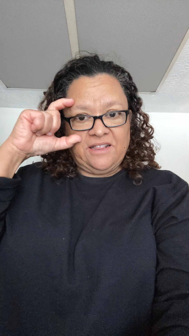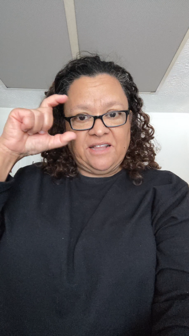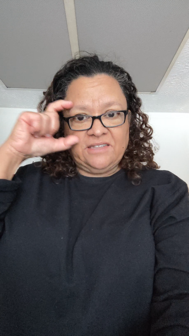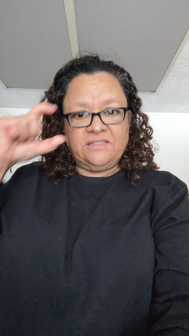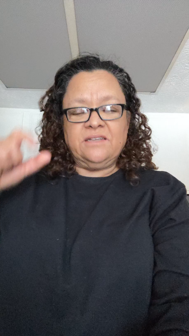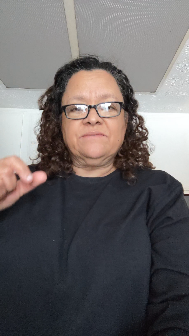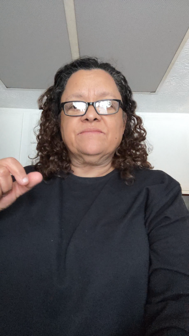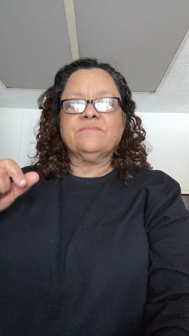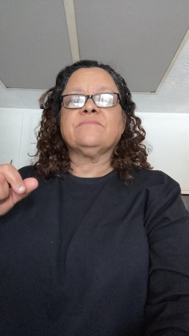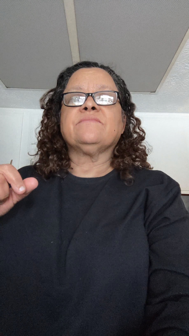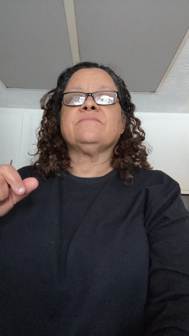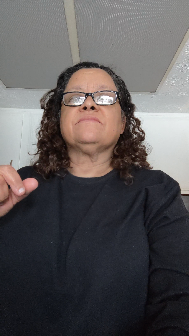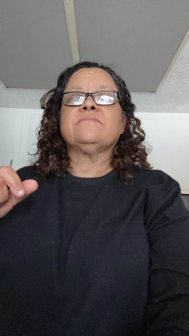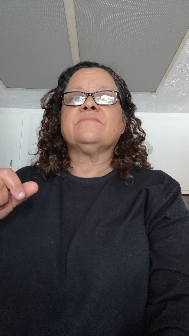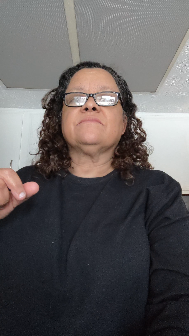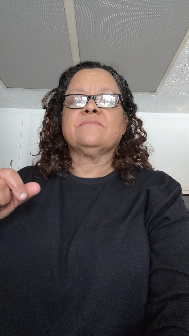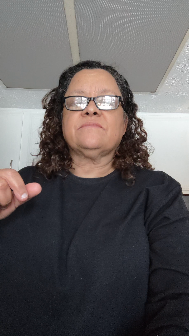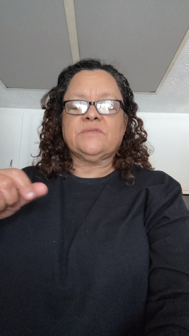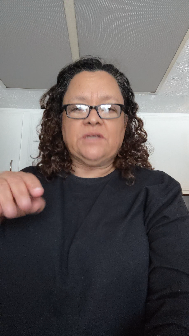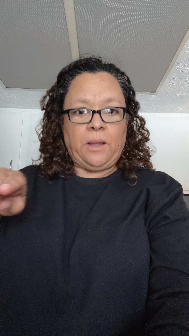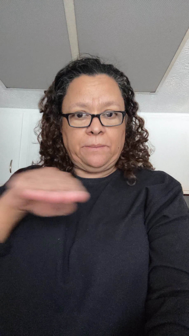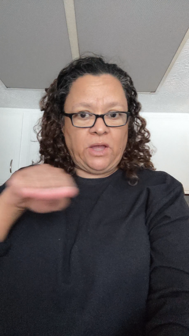boots